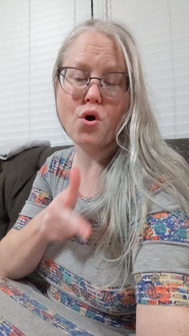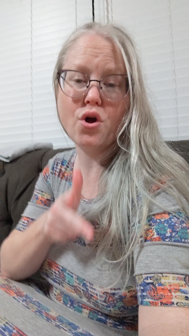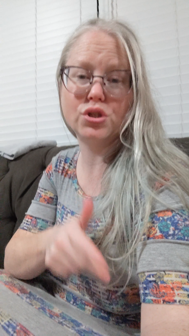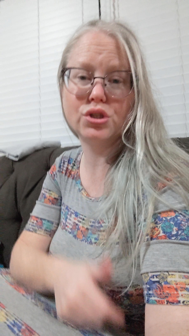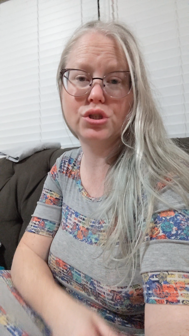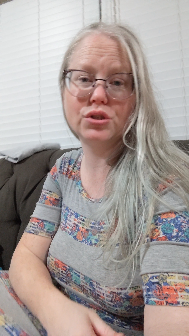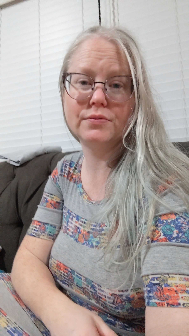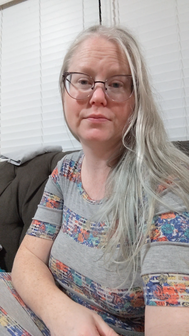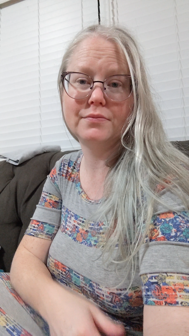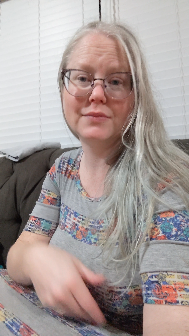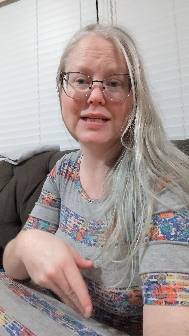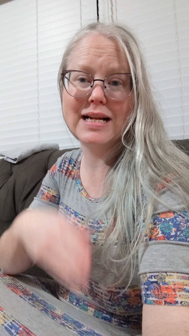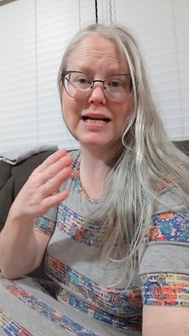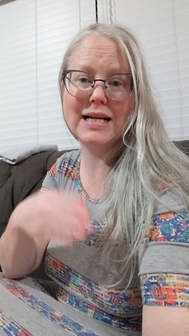kick